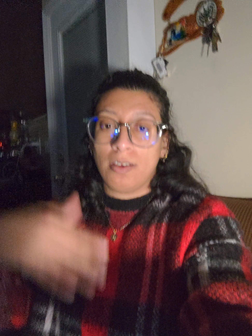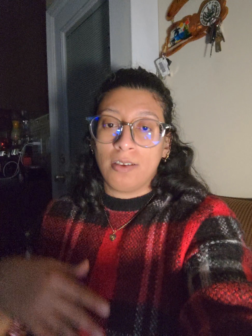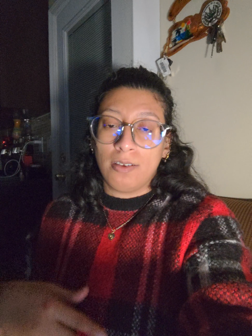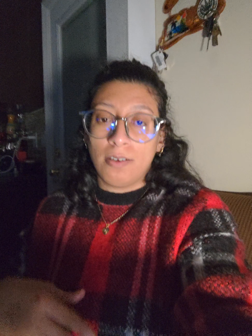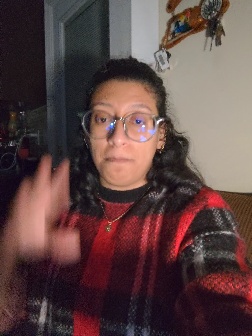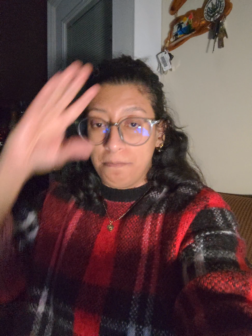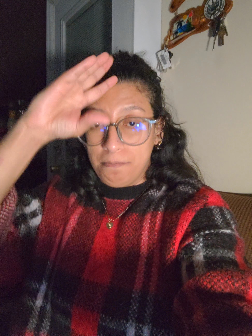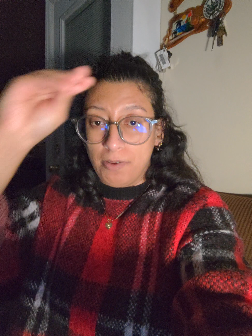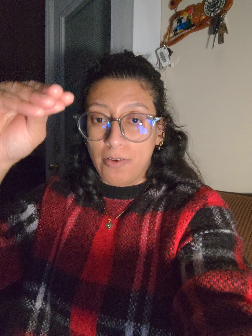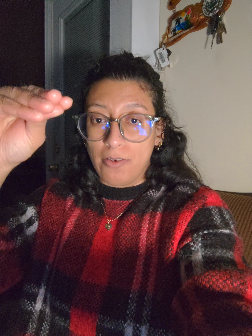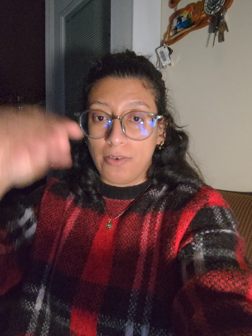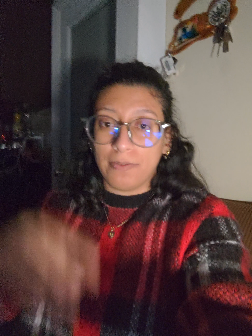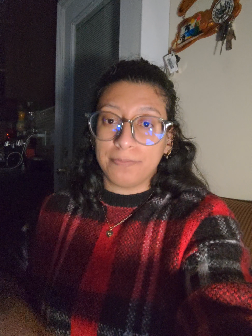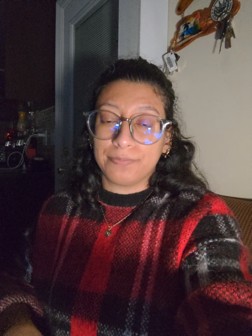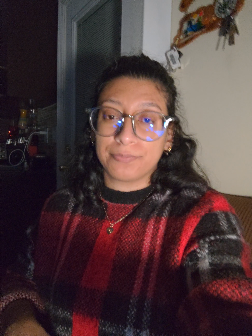boy